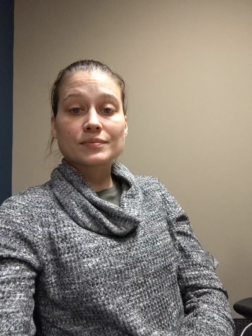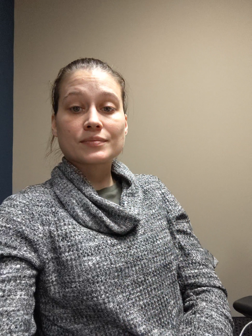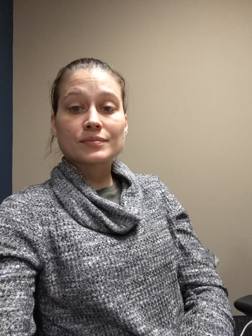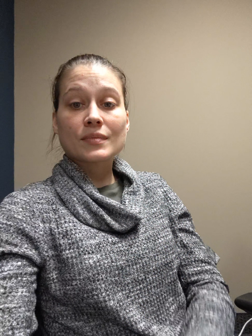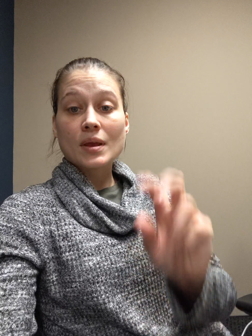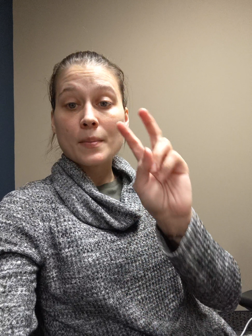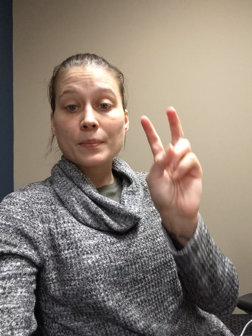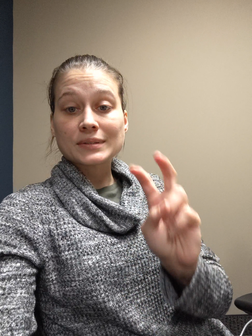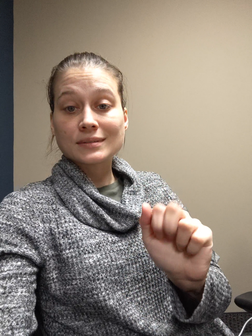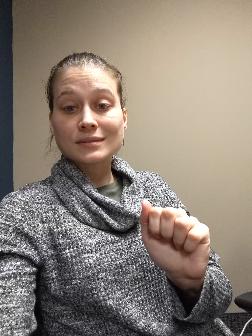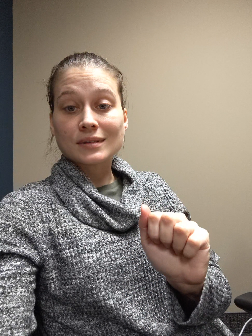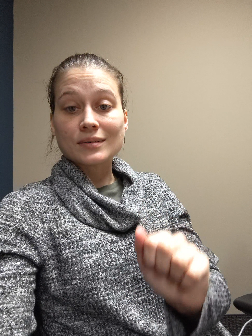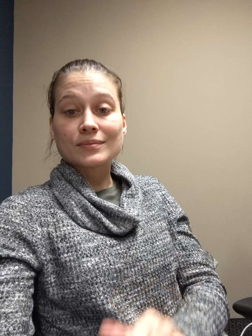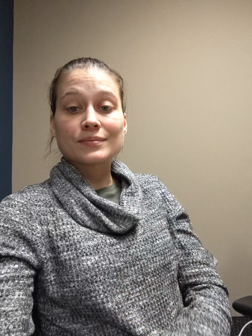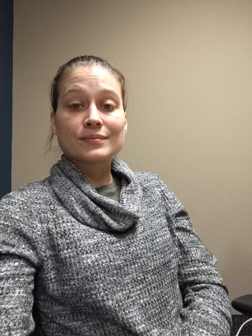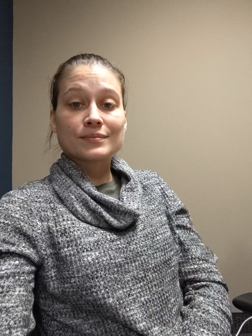pizza